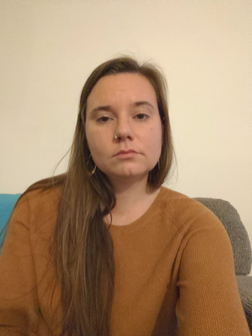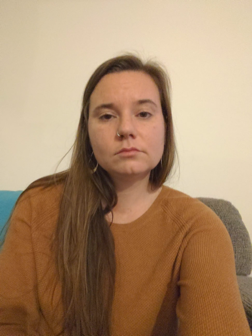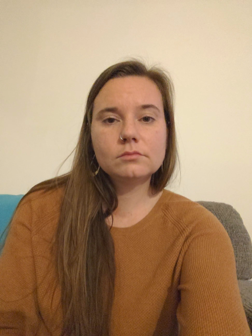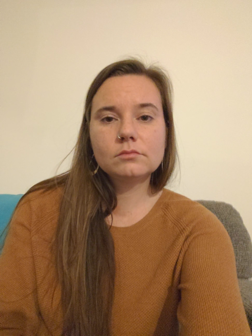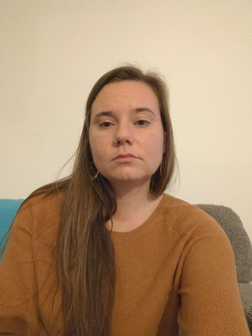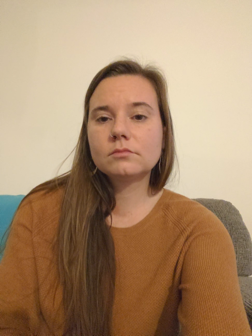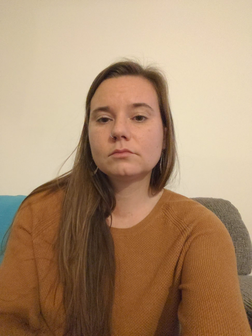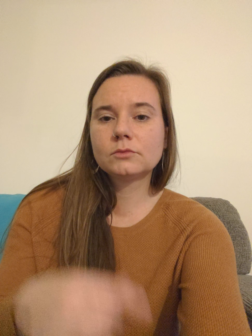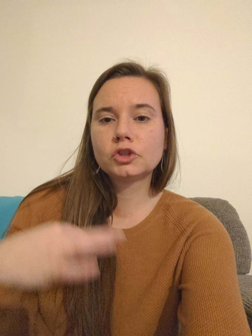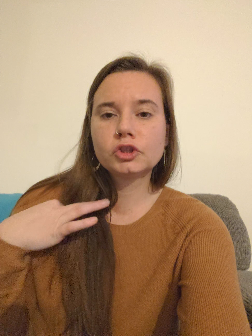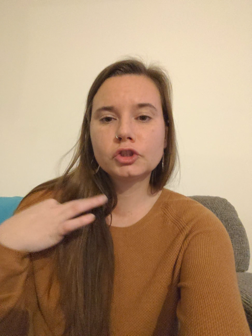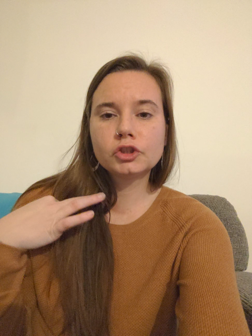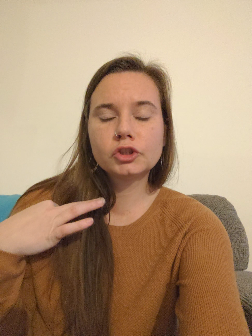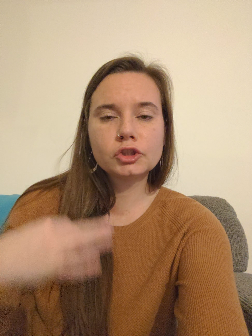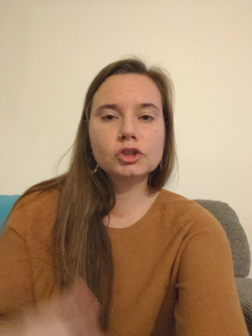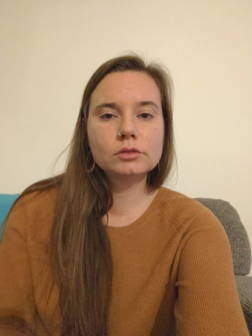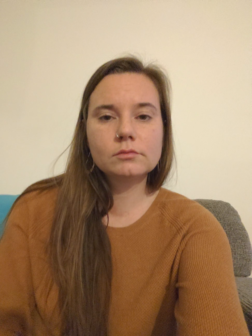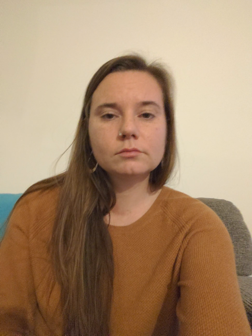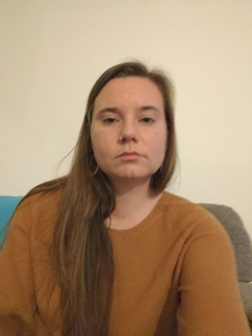shirt